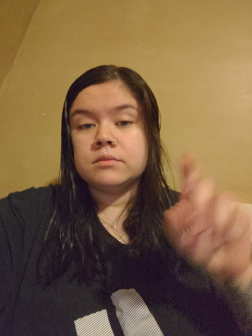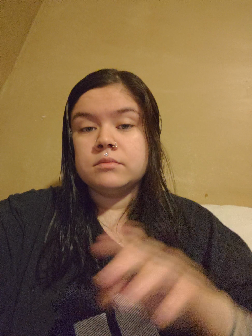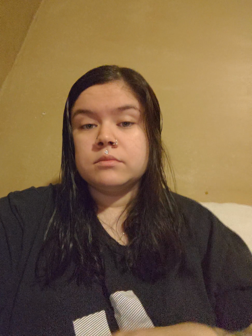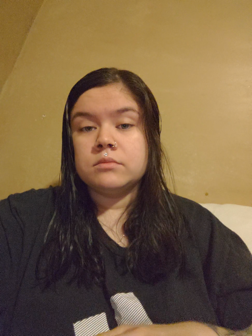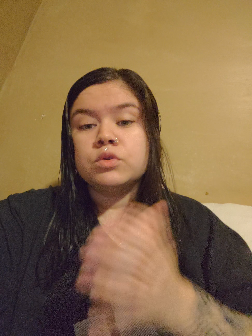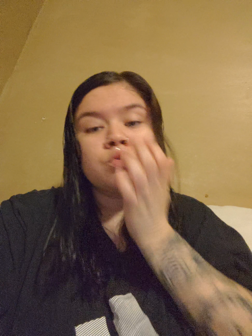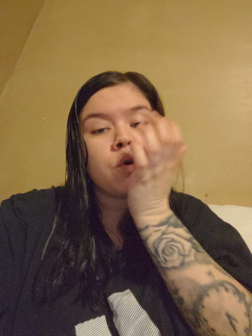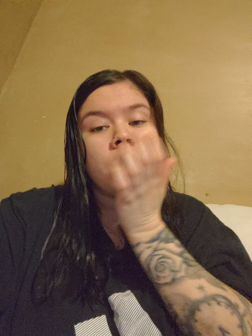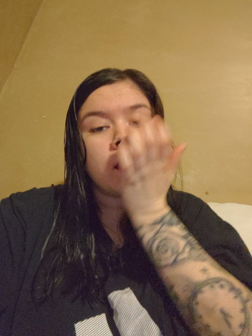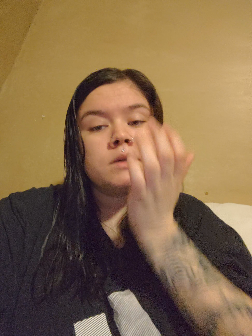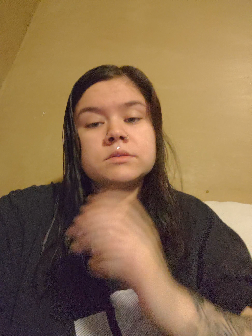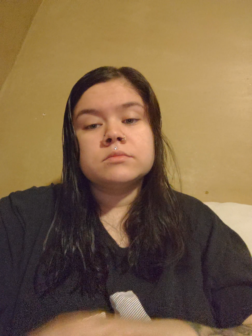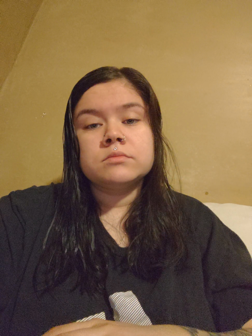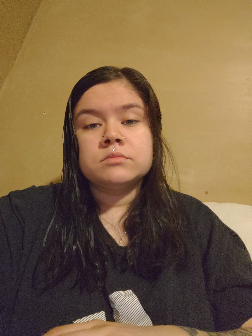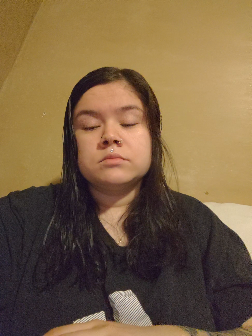grass